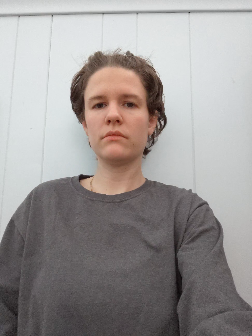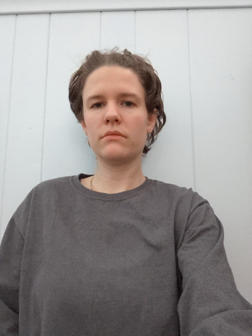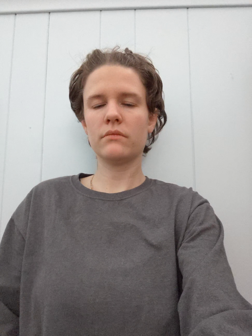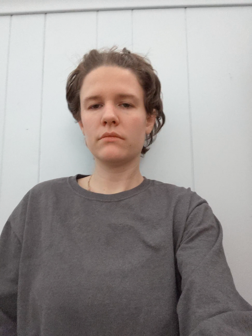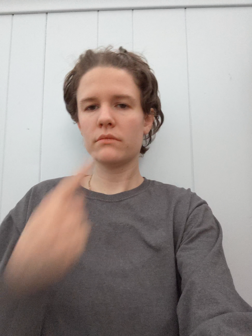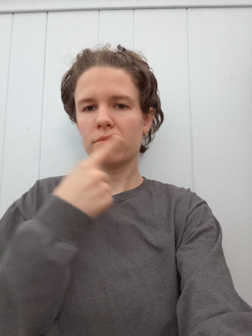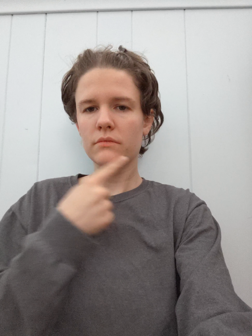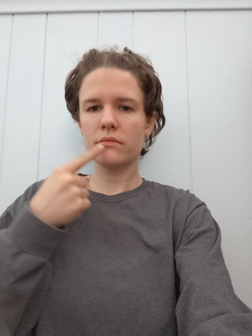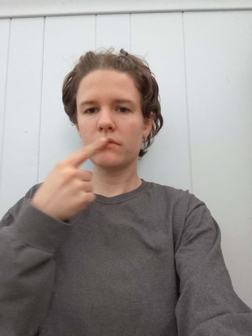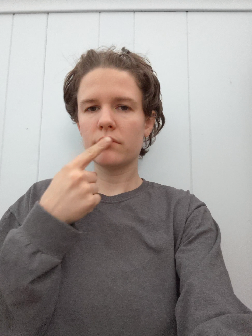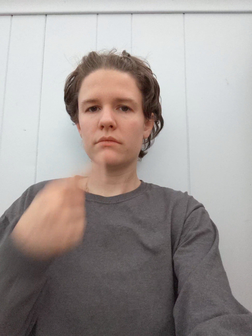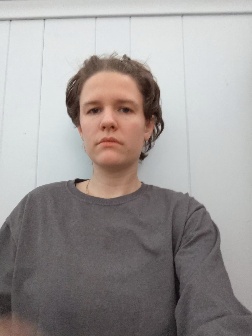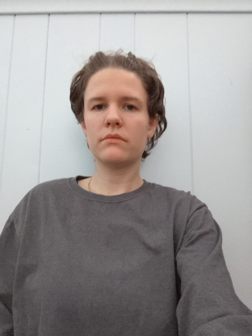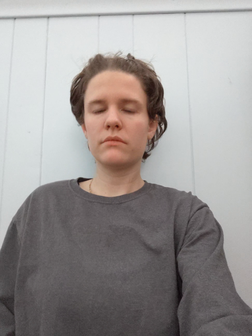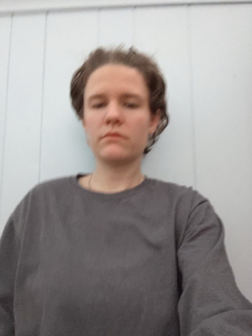mouth